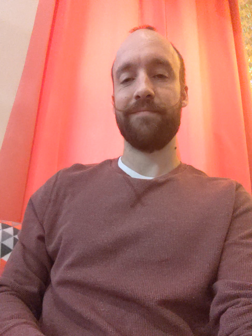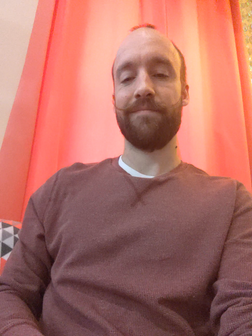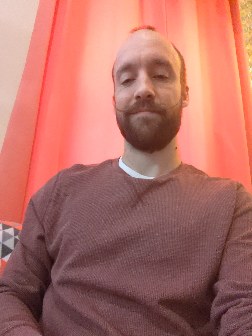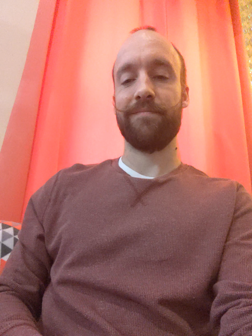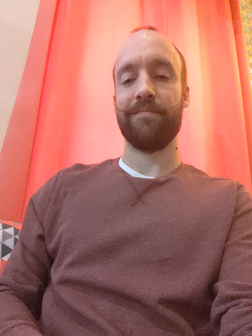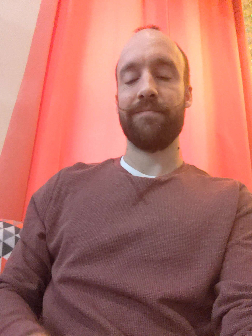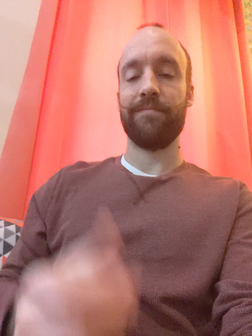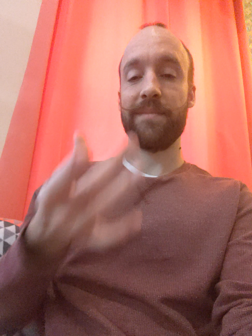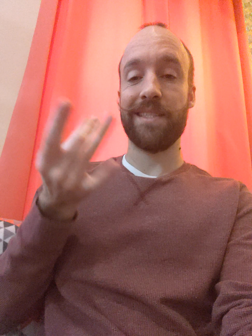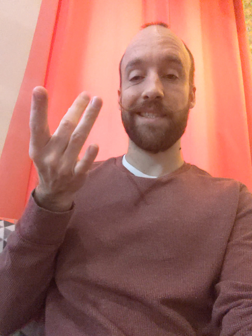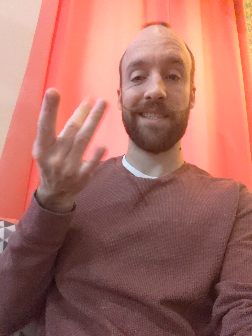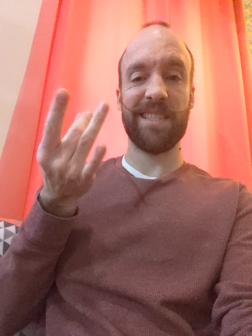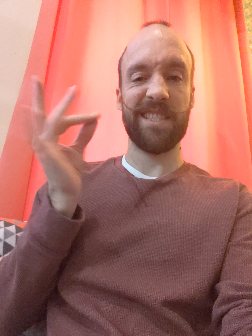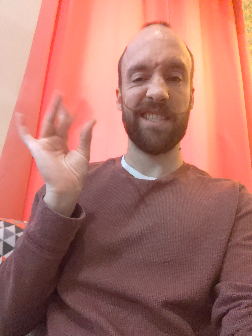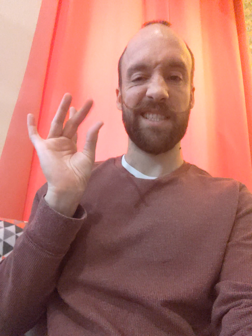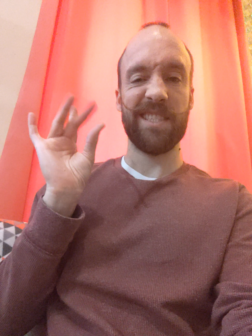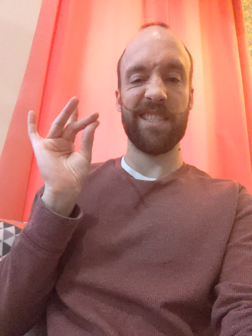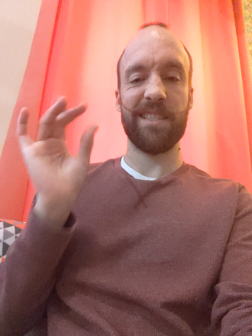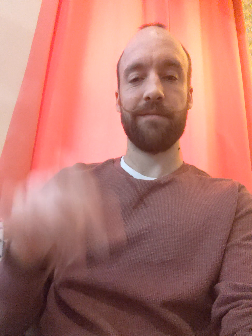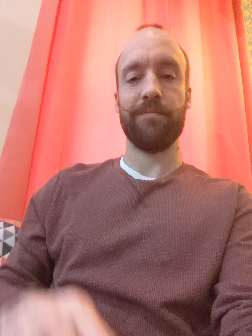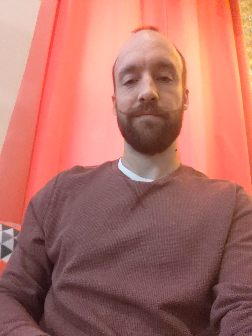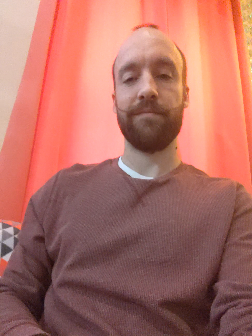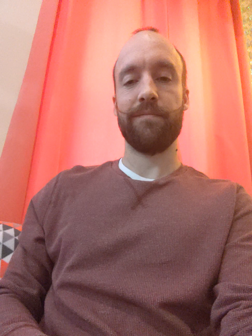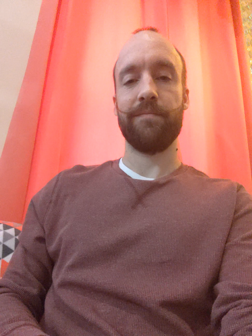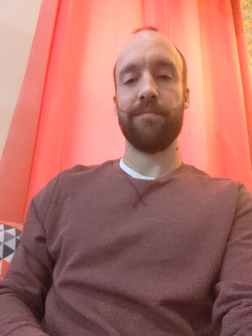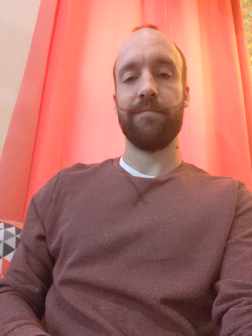sticky